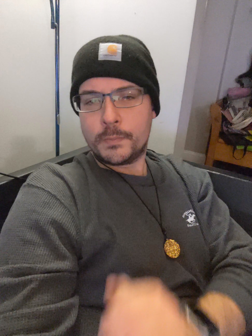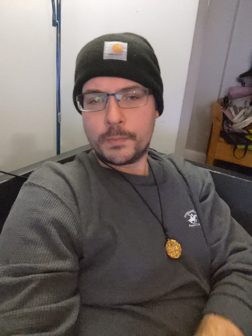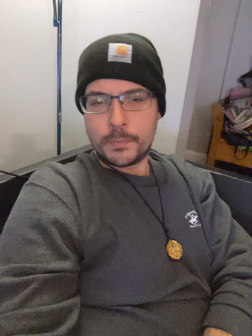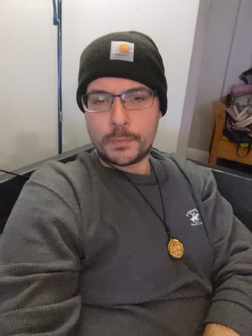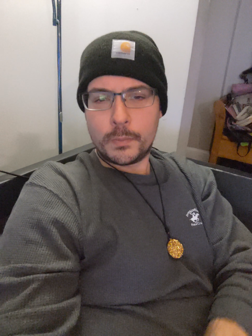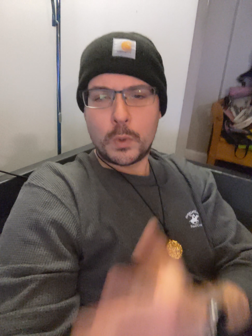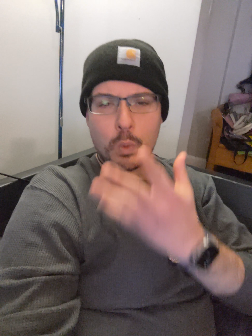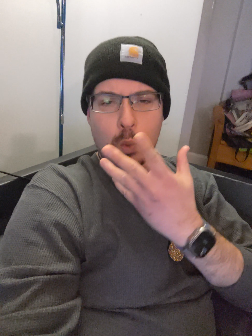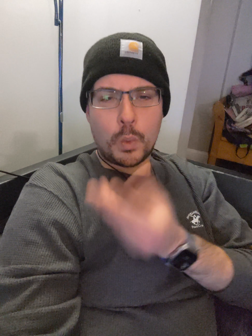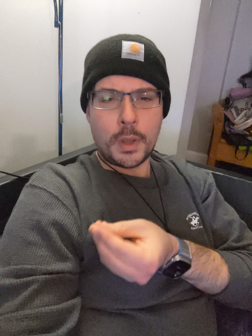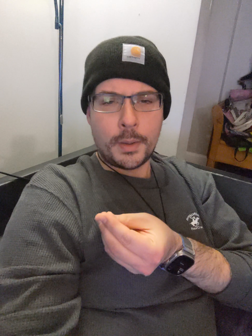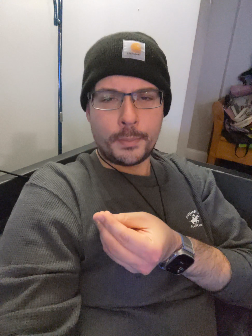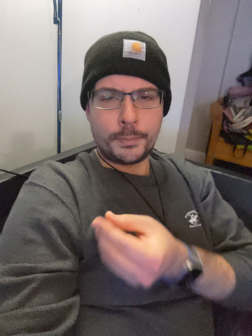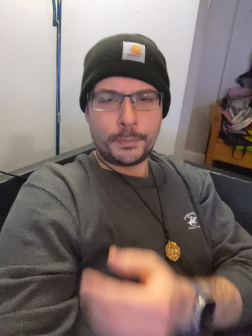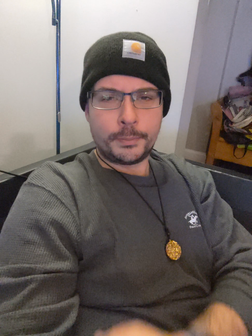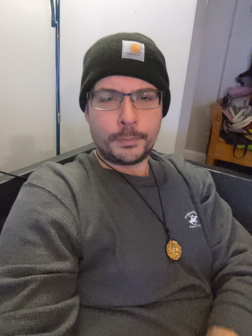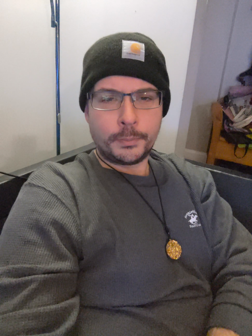wet